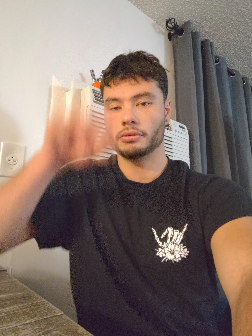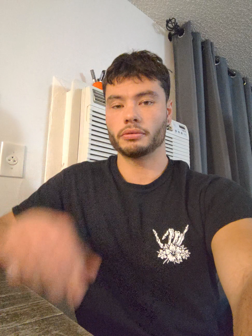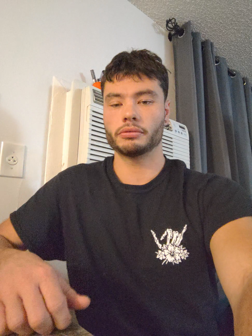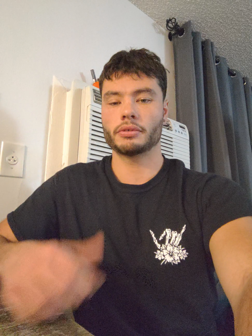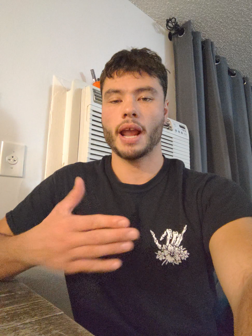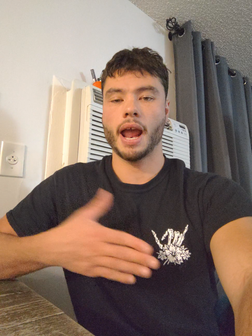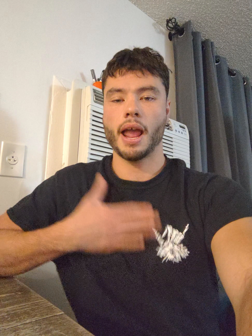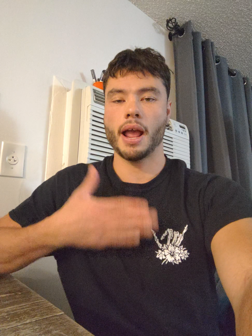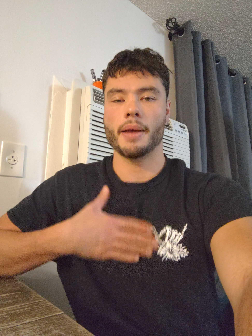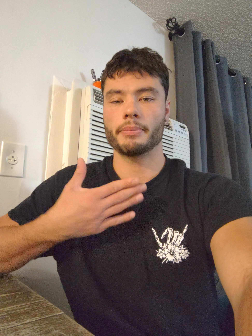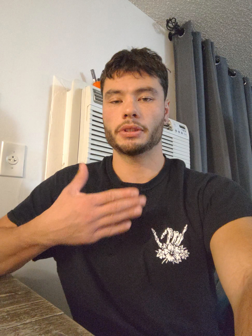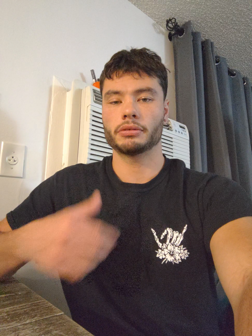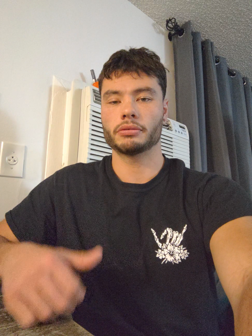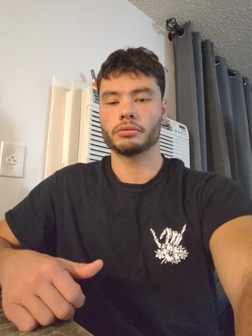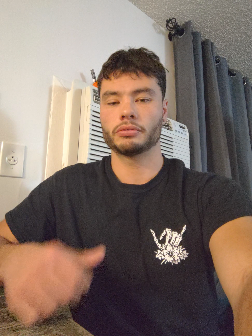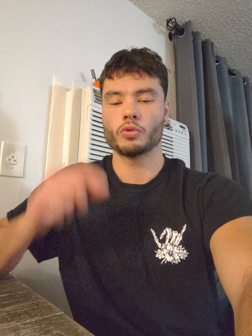happy